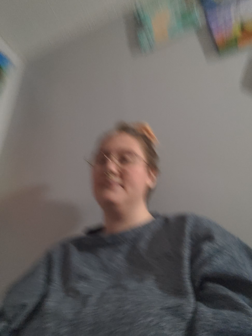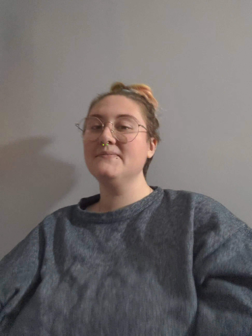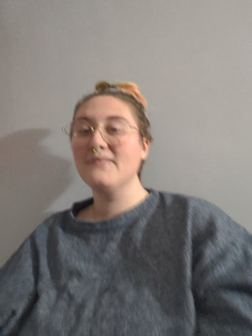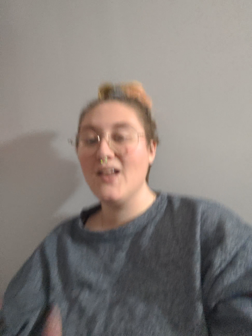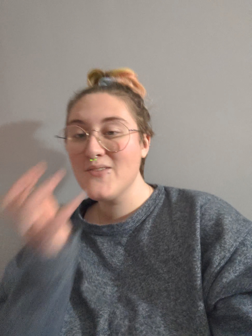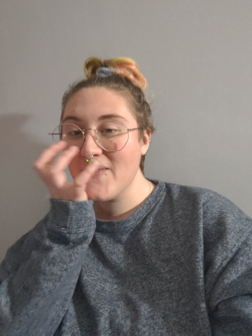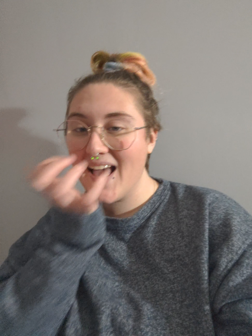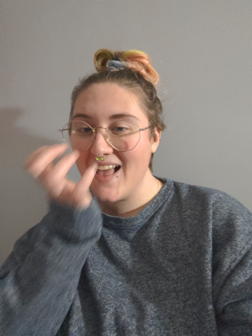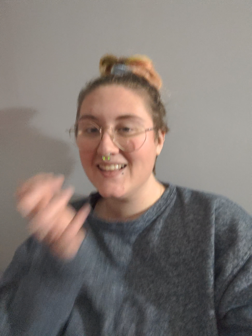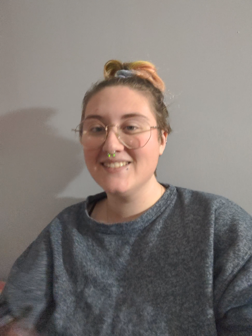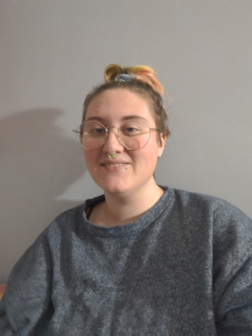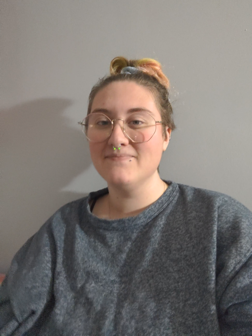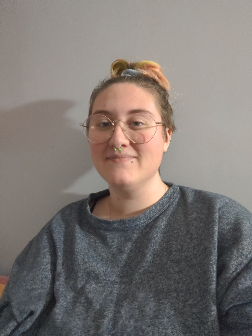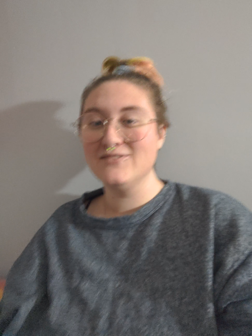grass